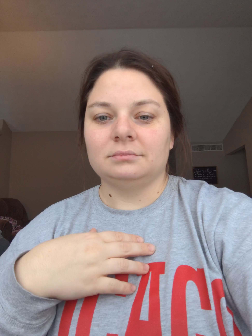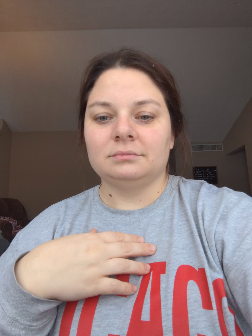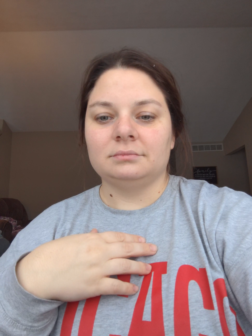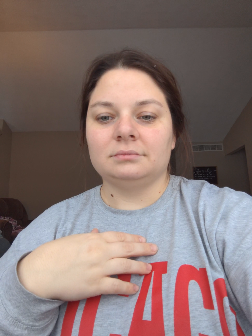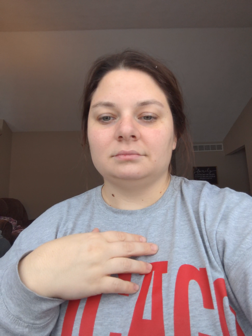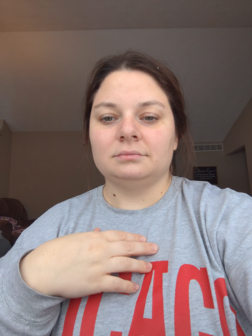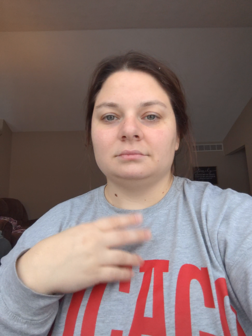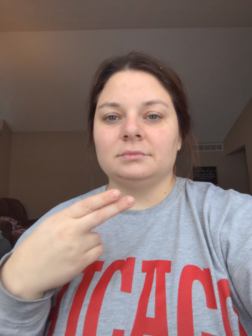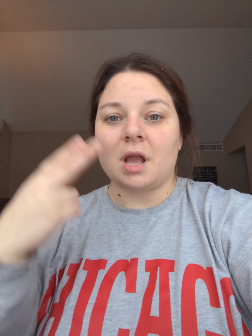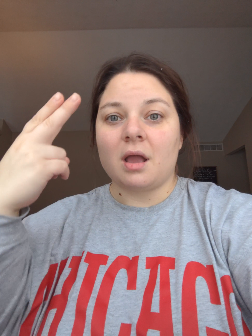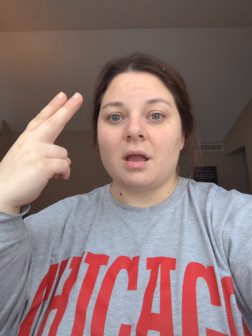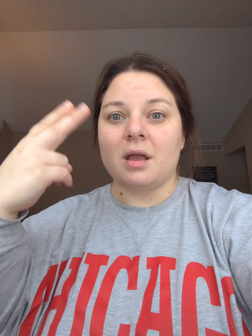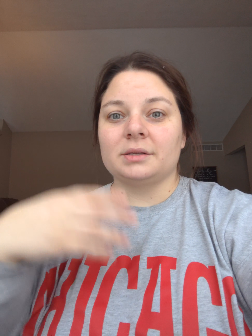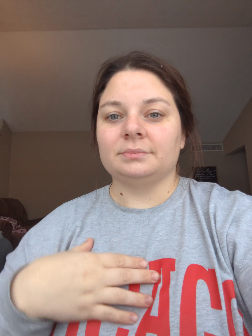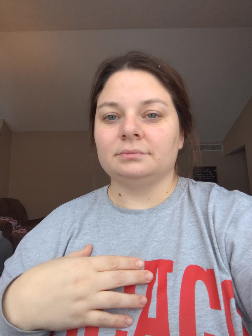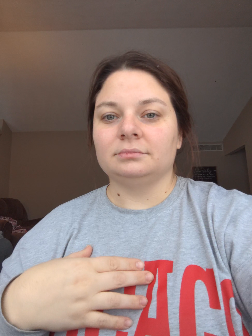high